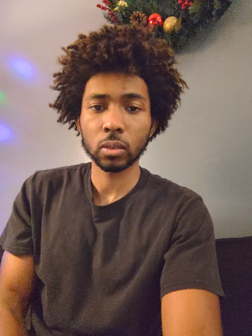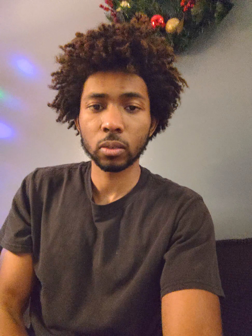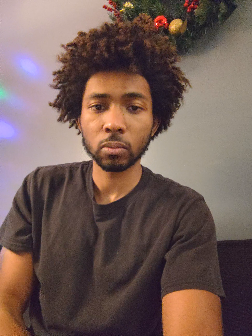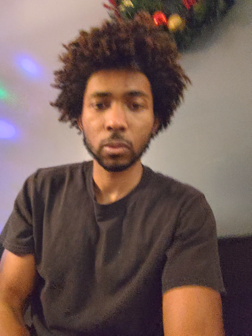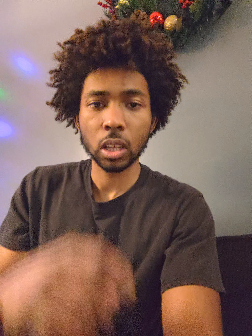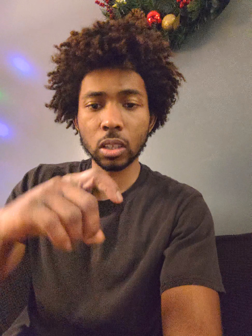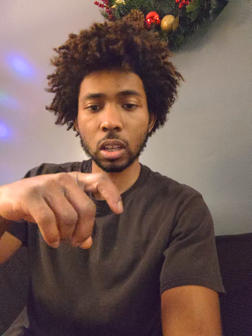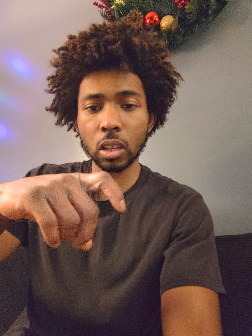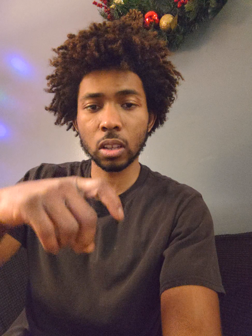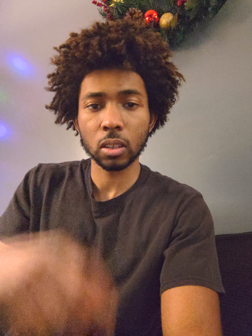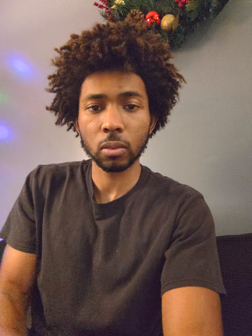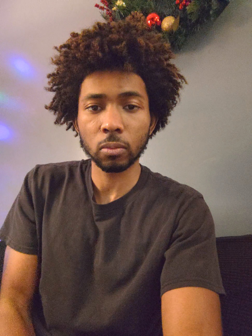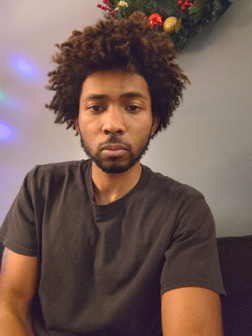time